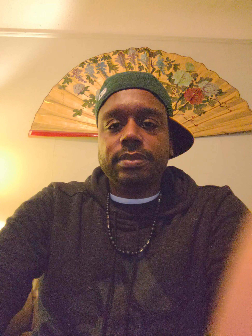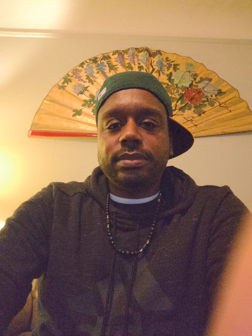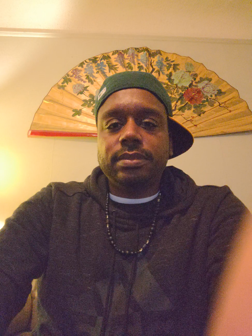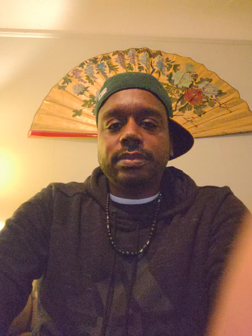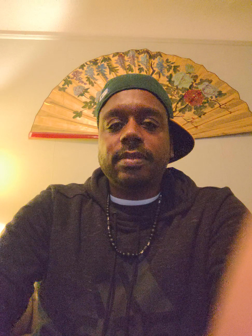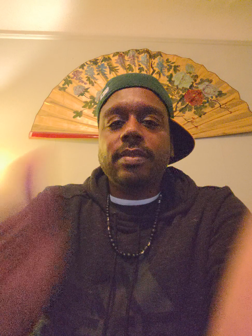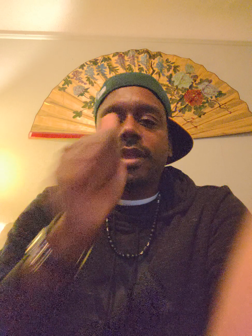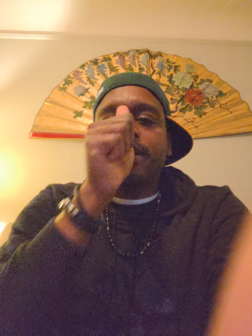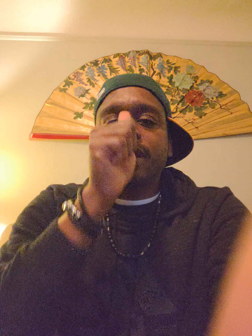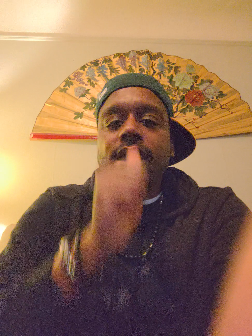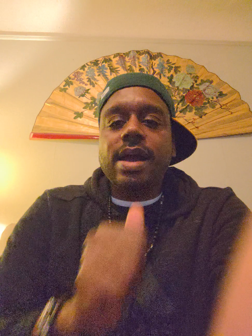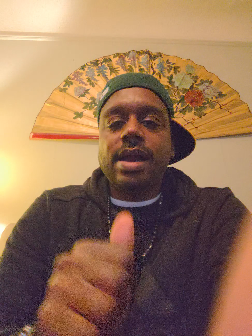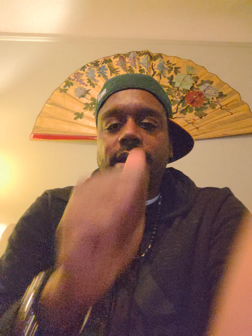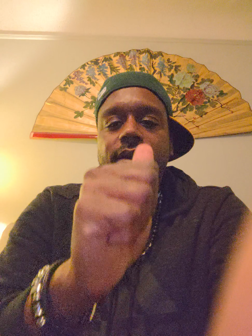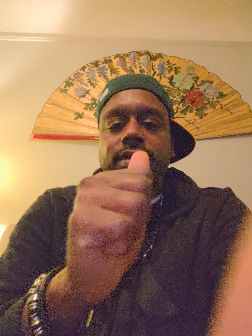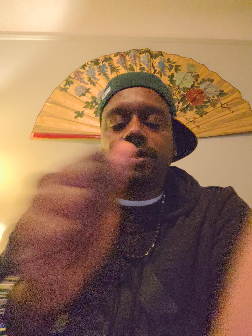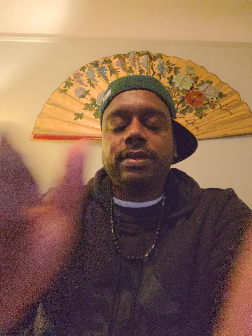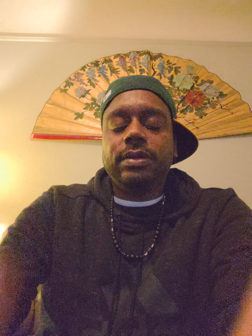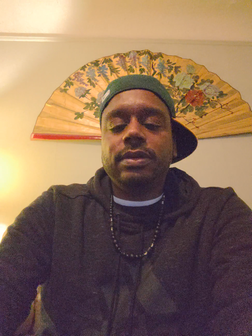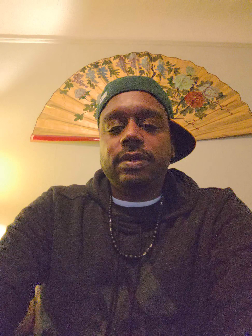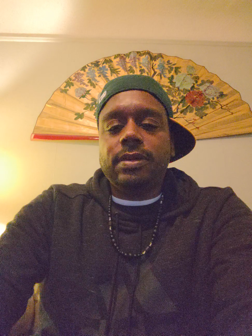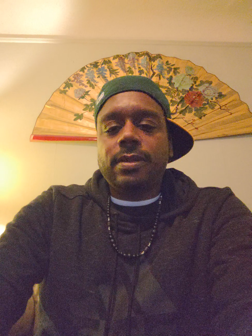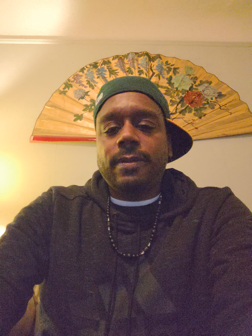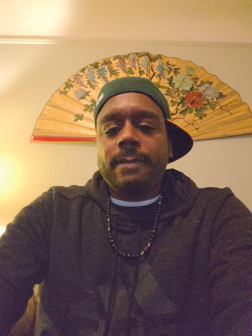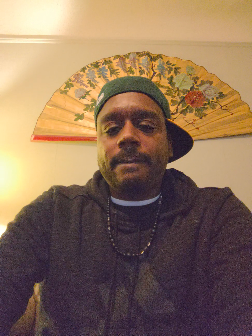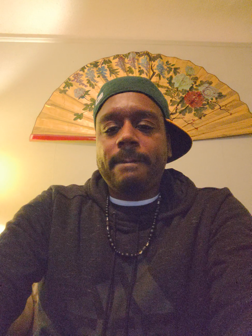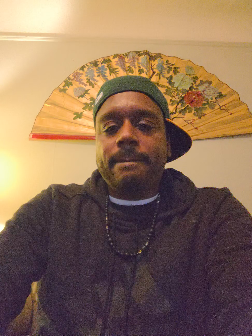hide